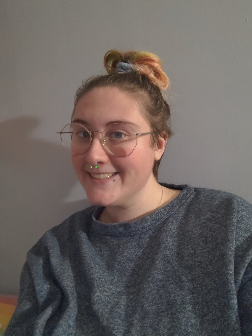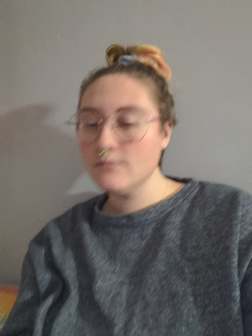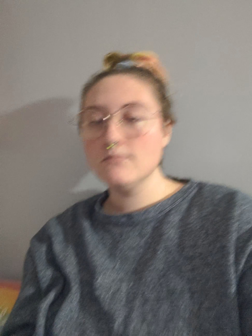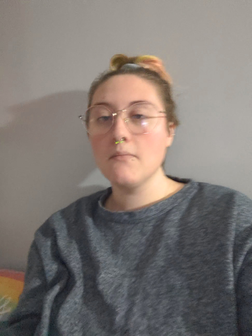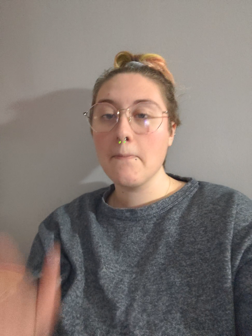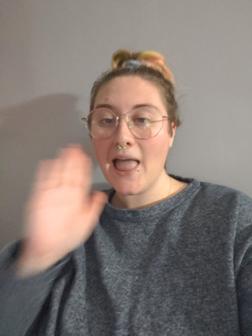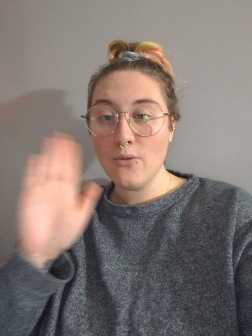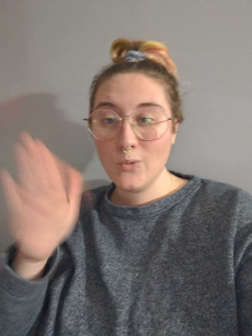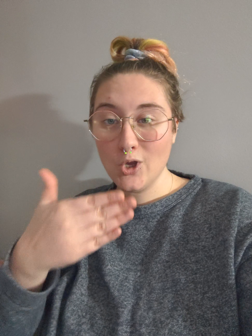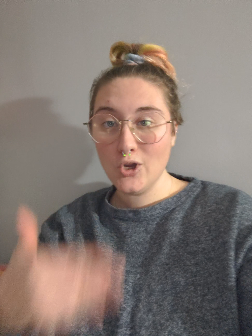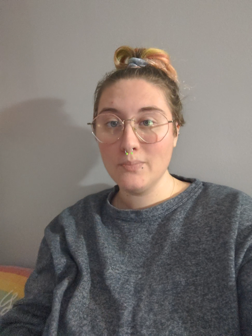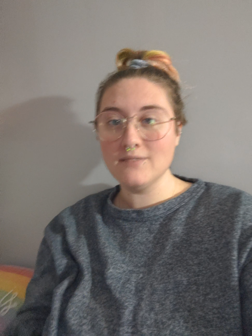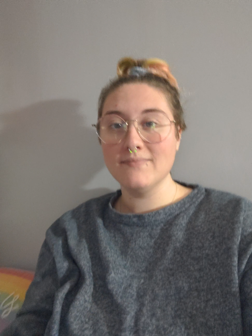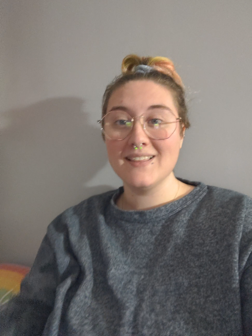bedroom